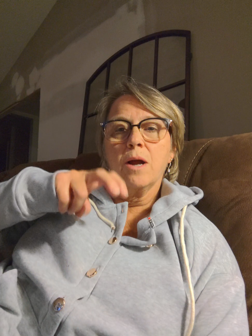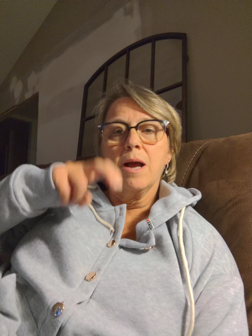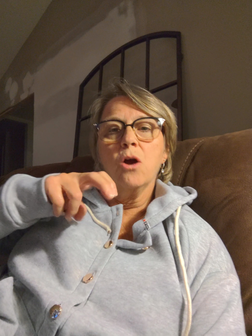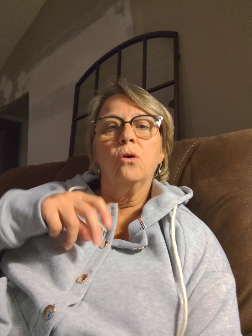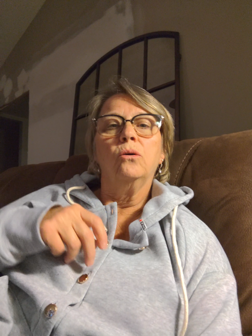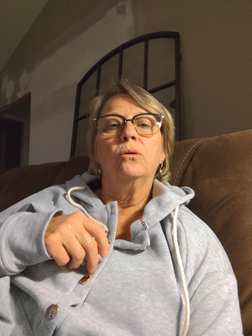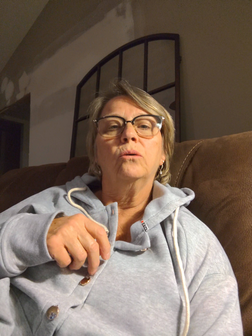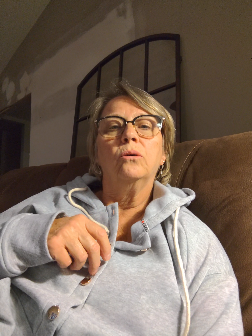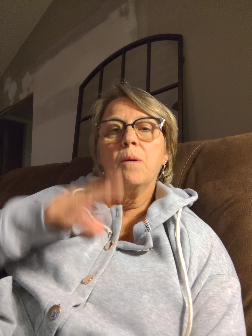chair